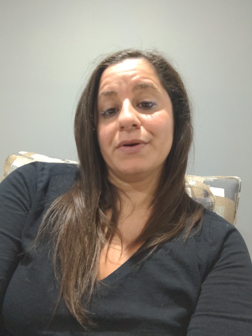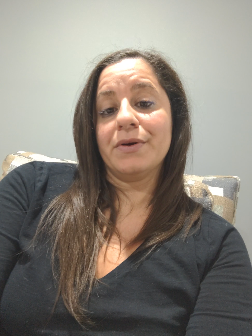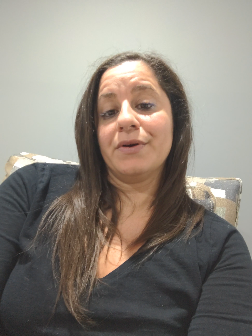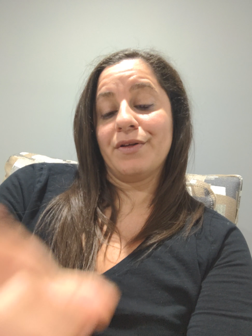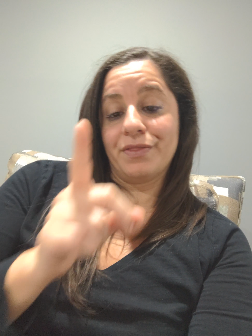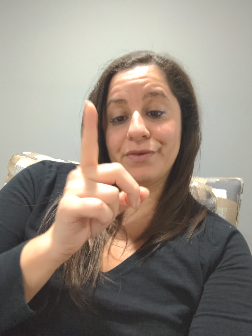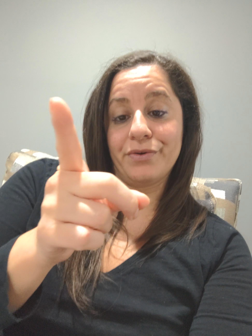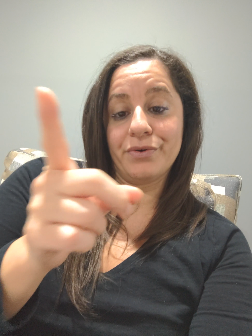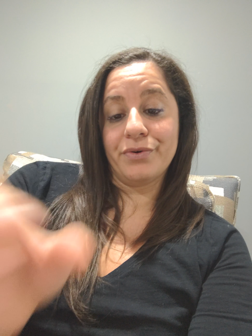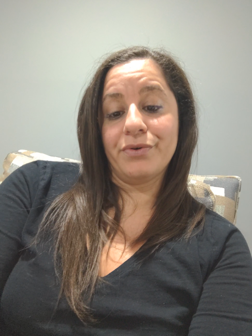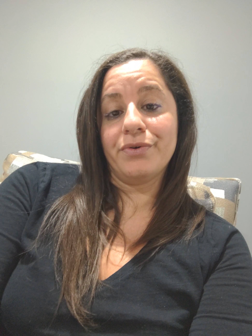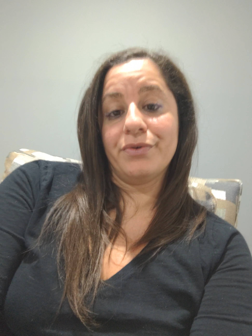there